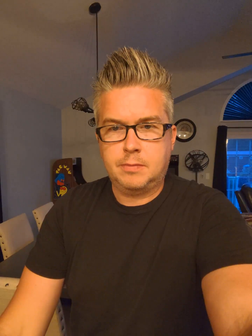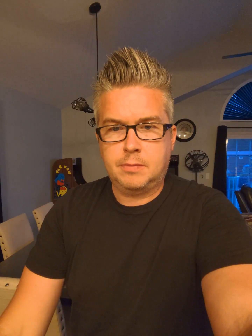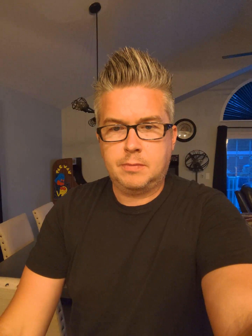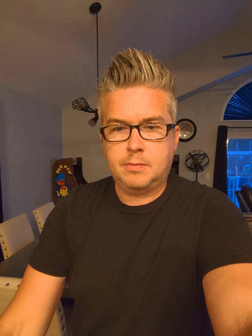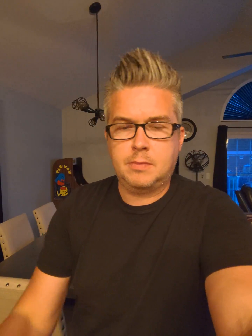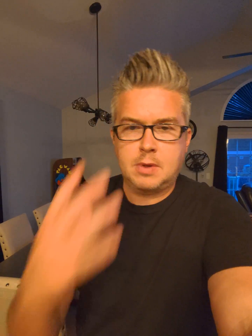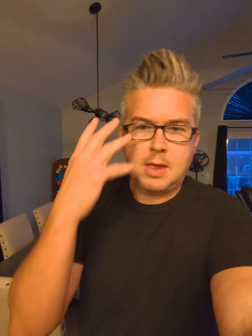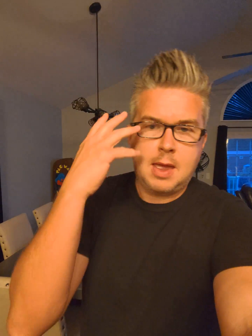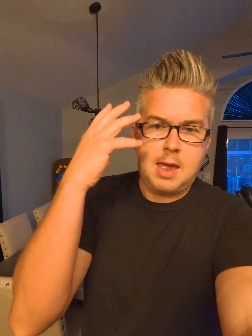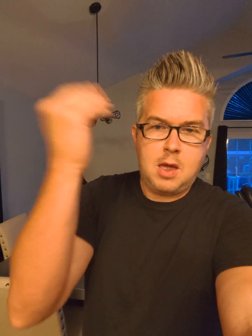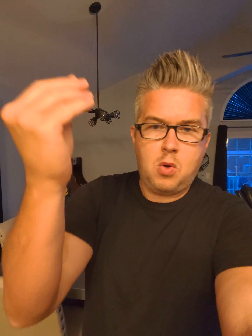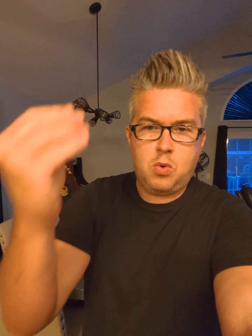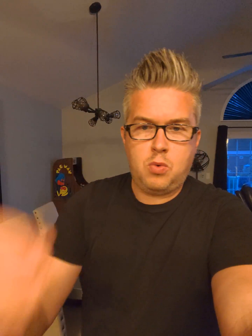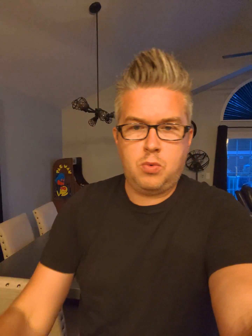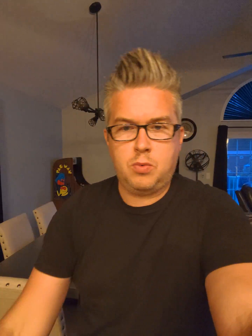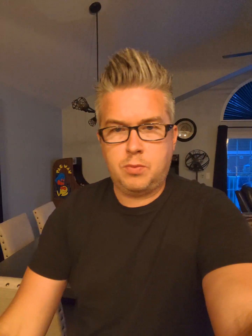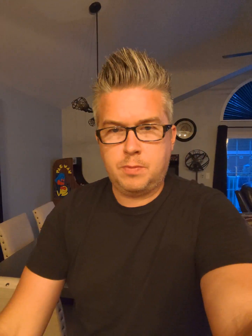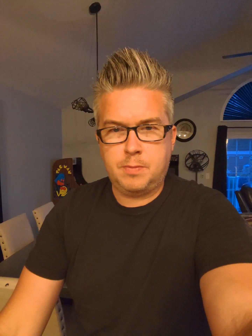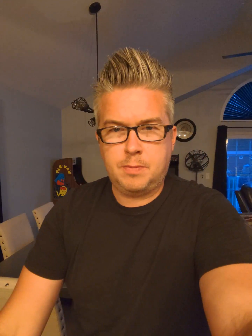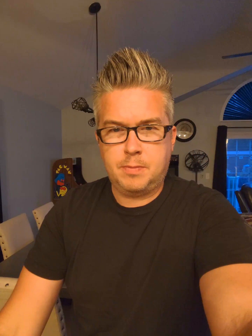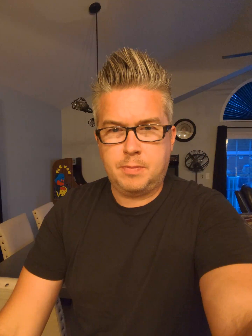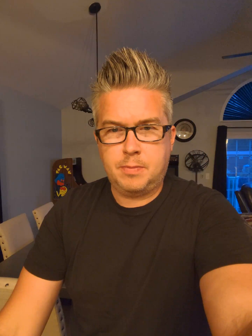going to